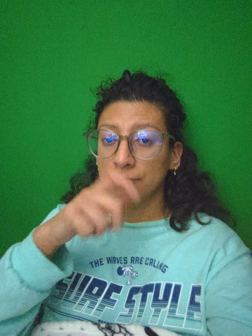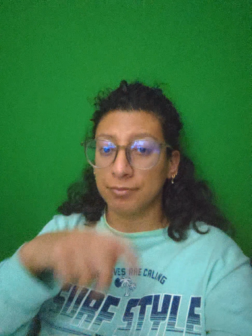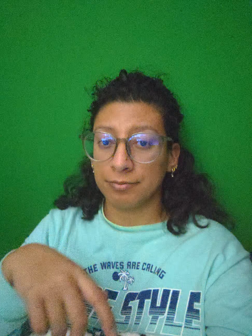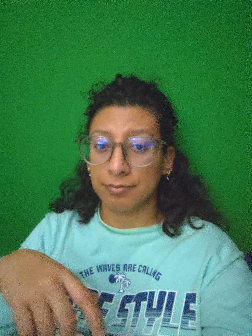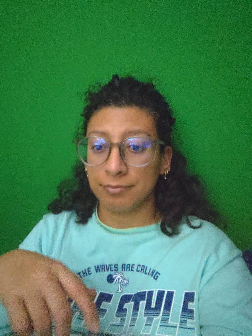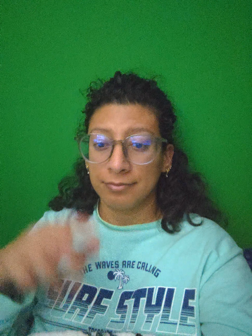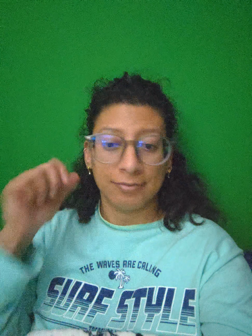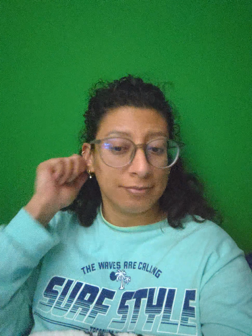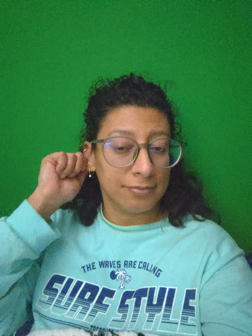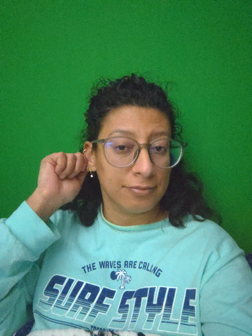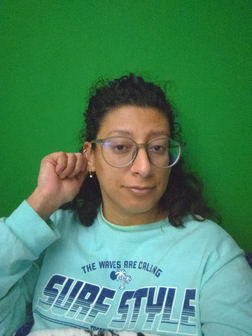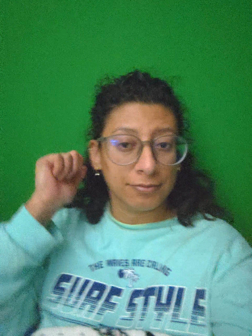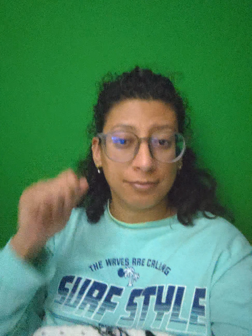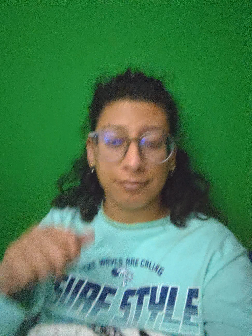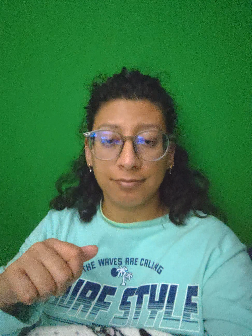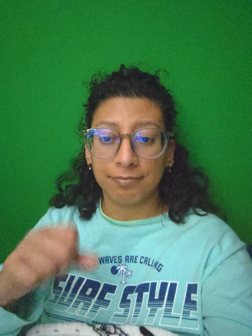ear